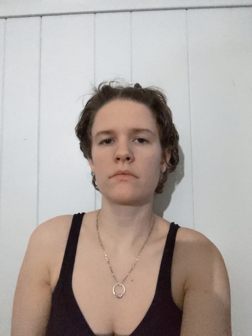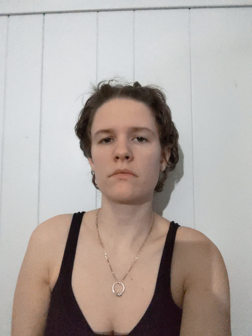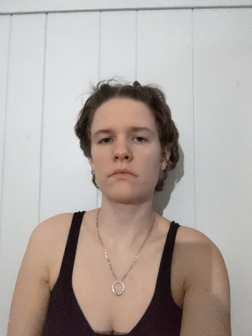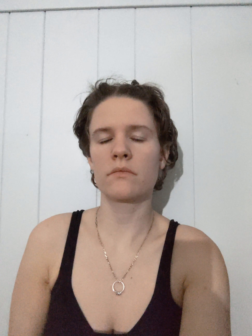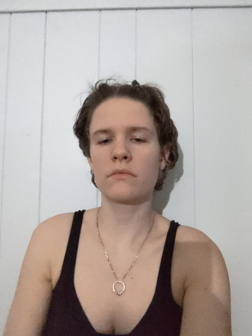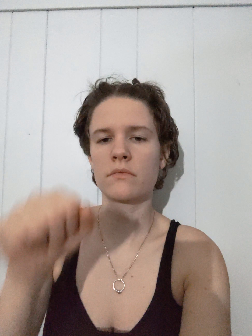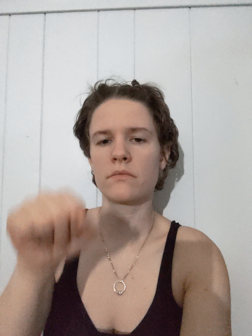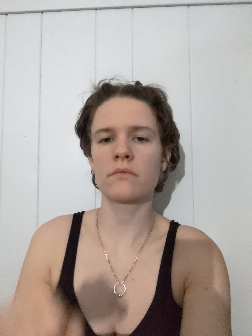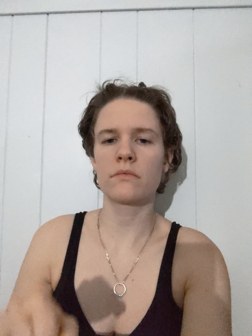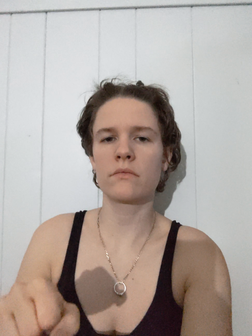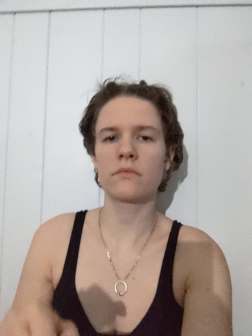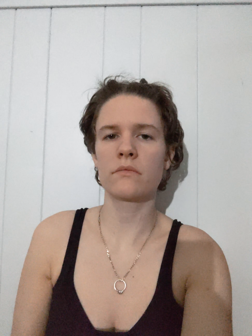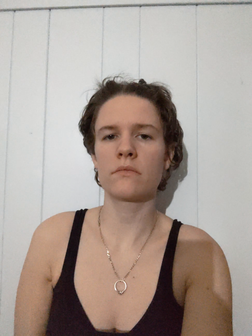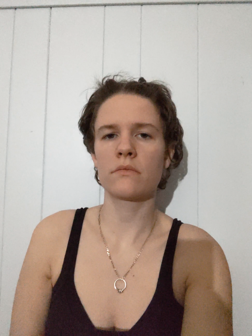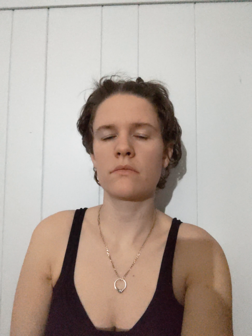can